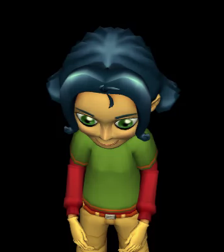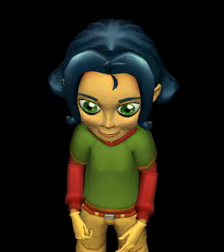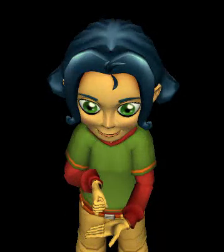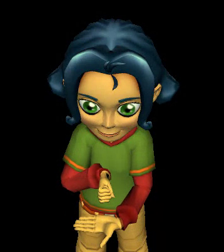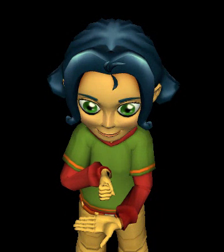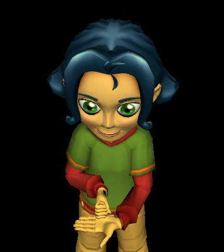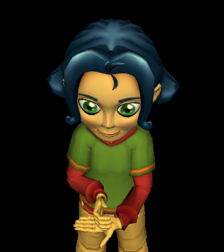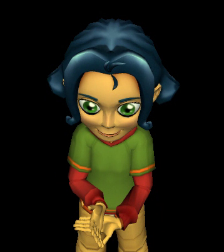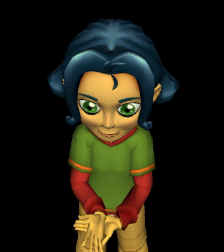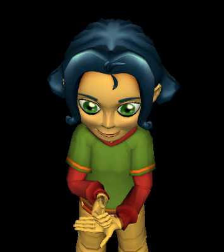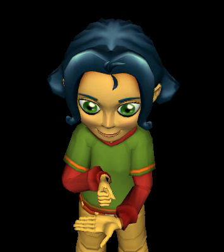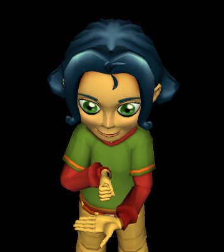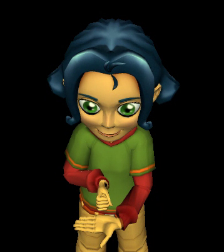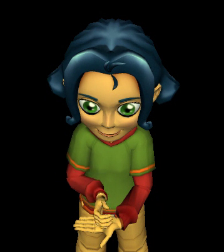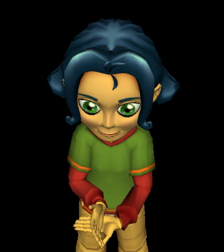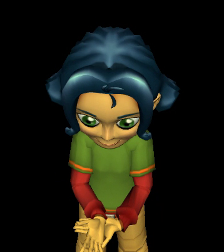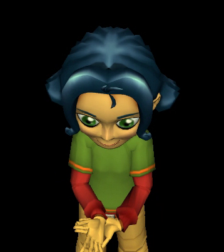معلومة